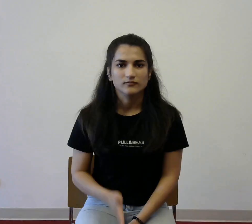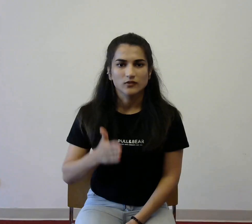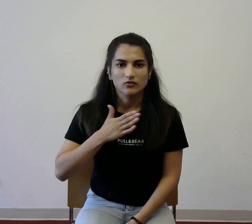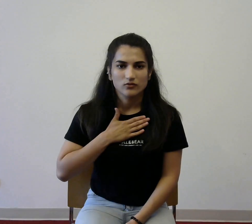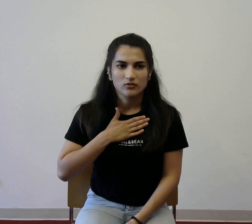mən